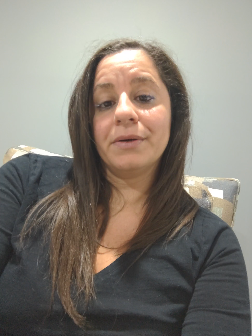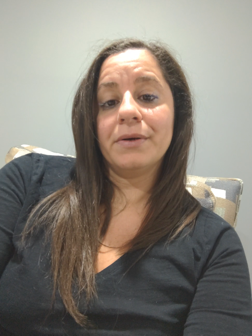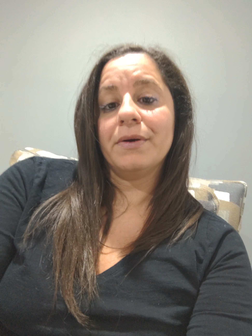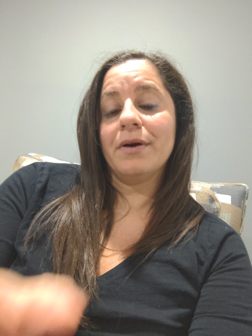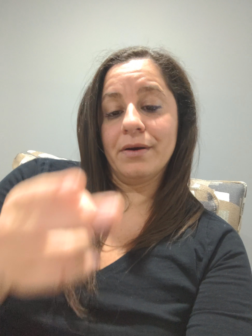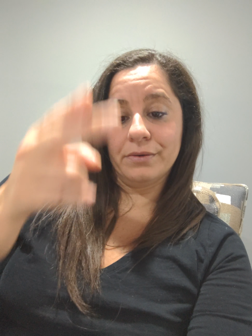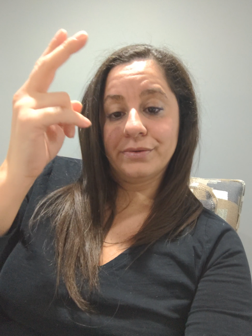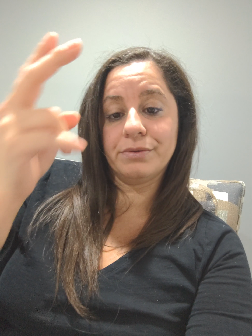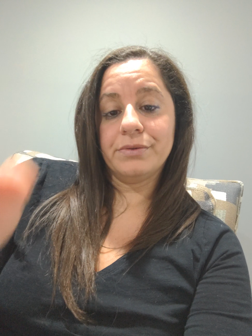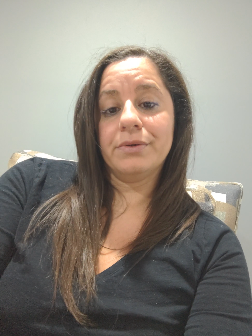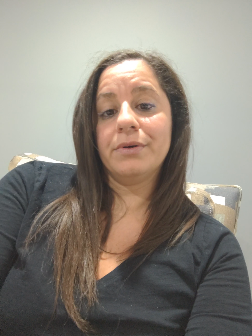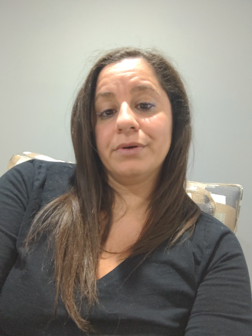high